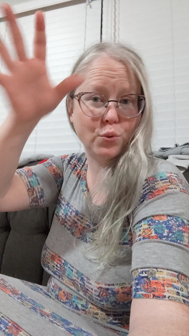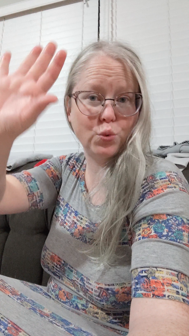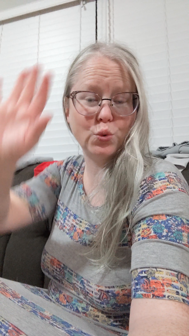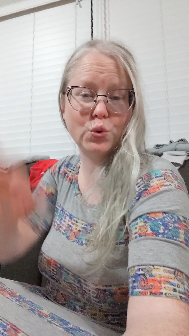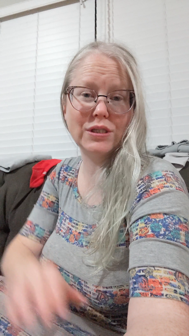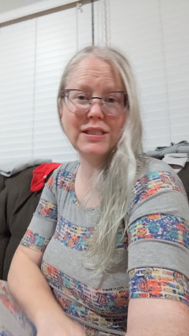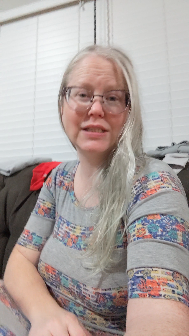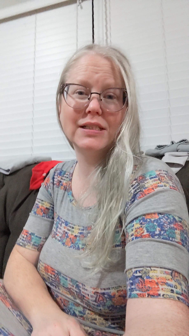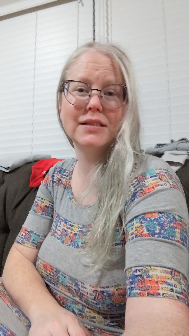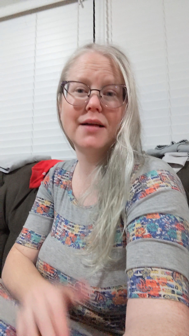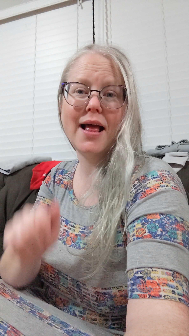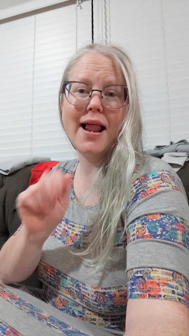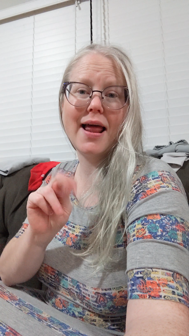an